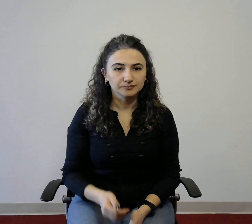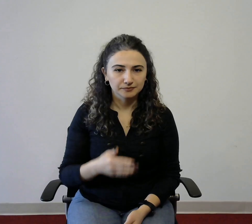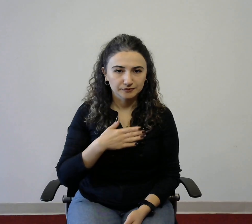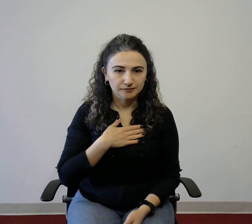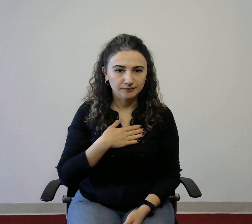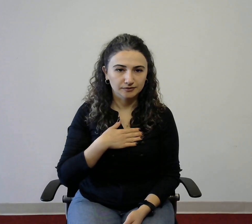mən